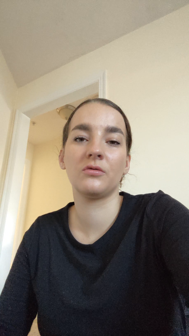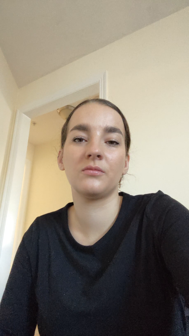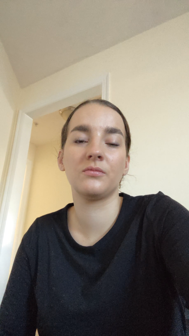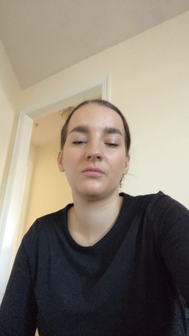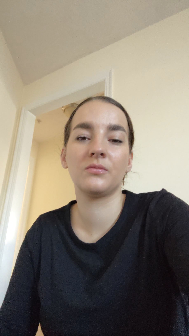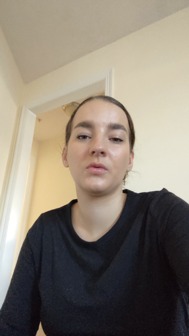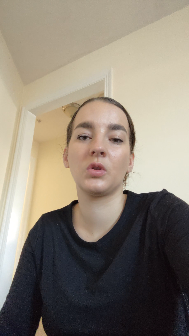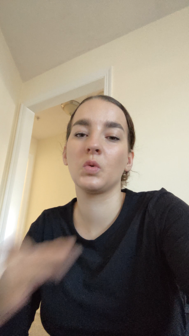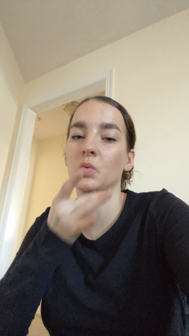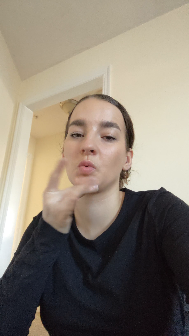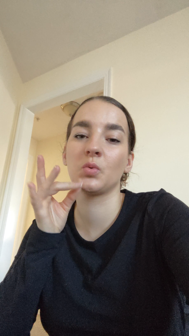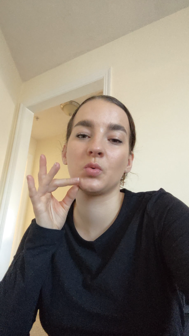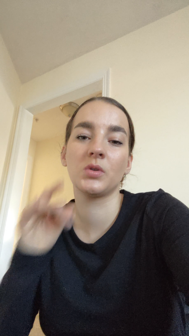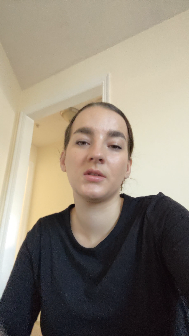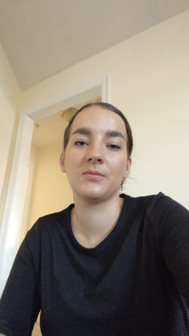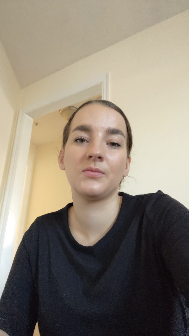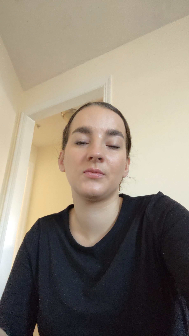glue